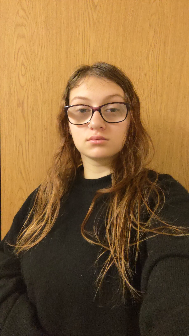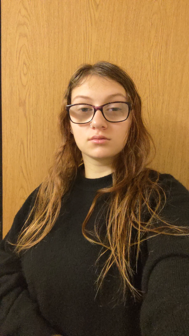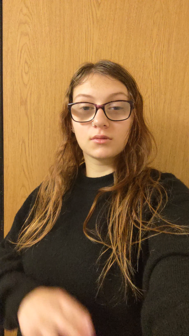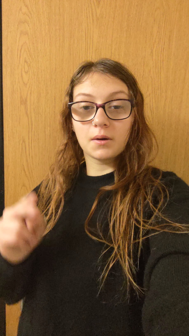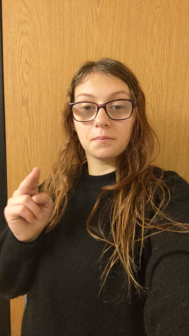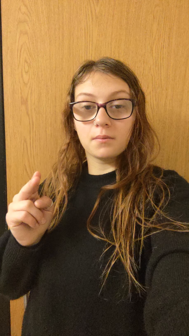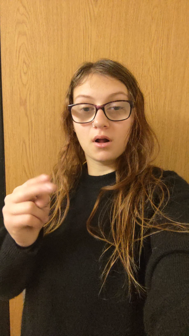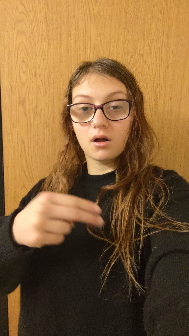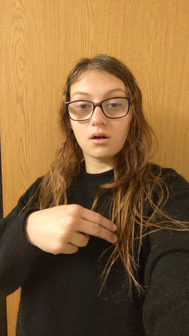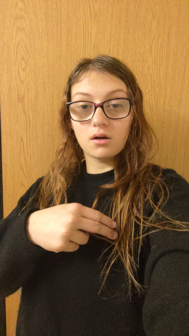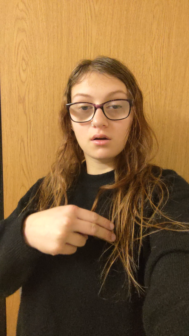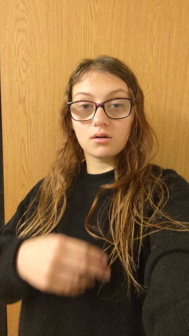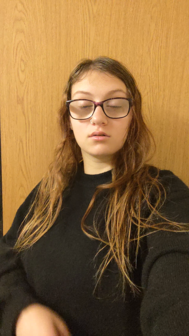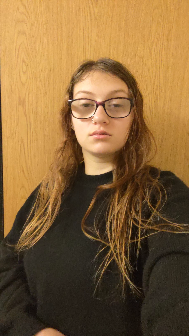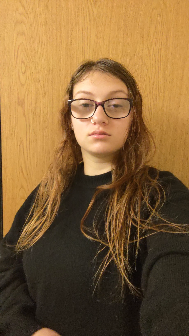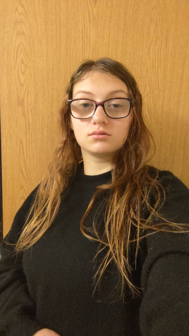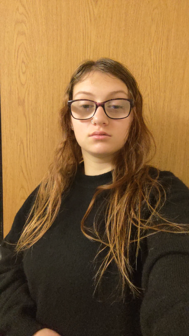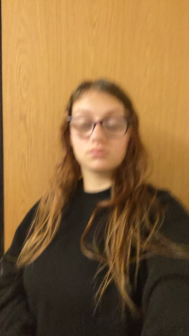belt